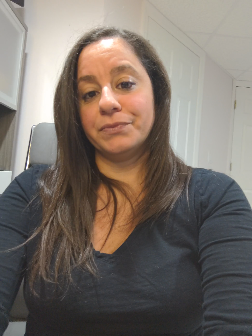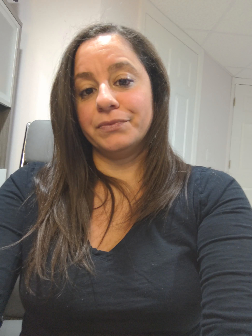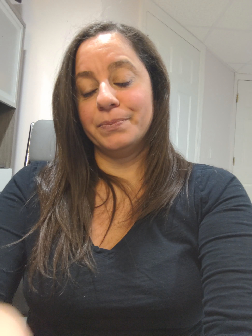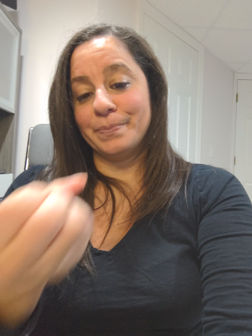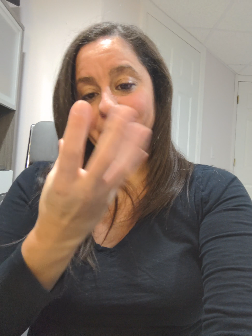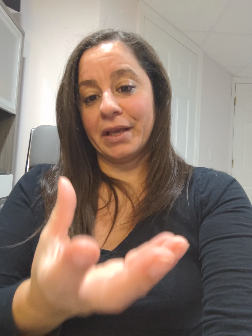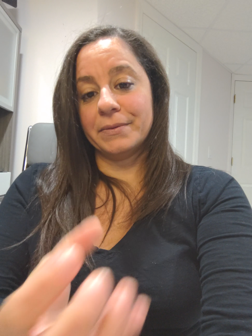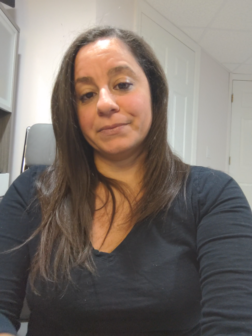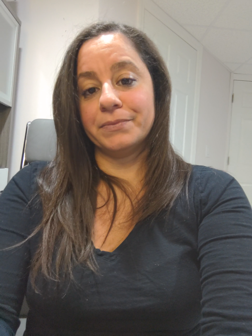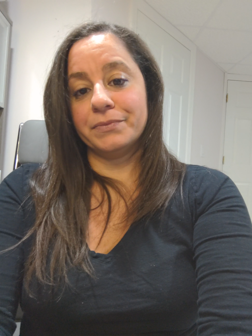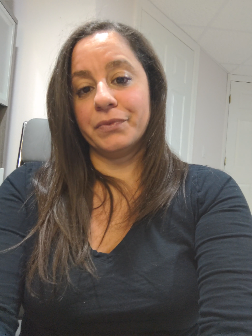many